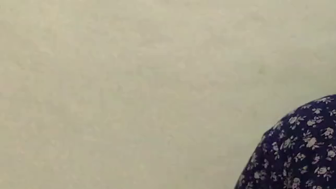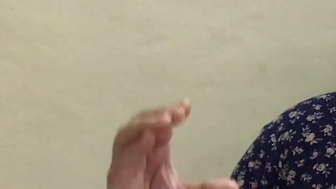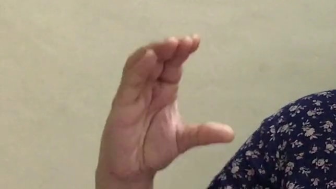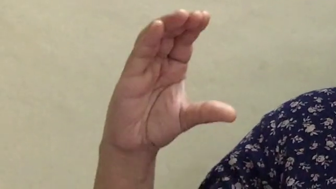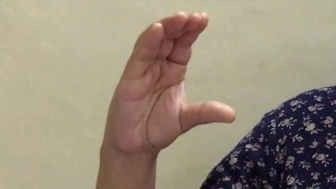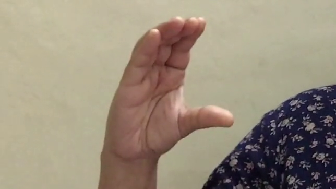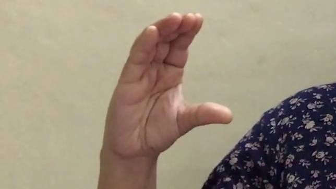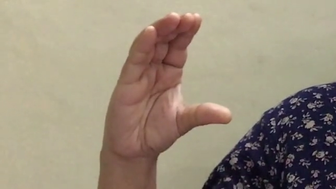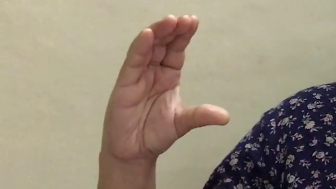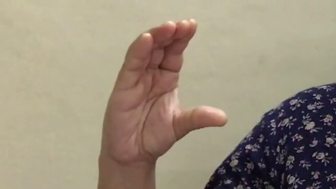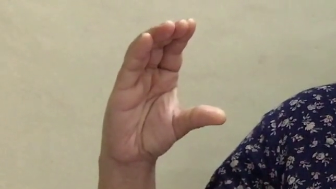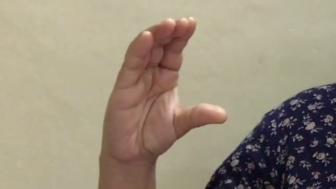ऋ